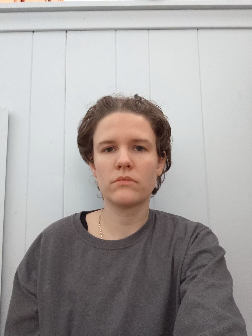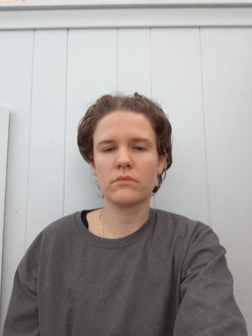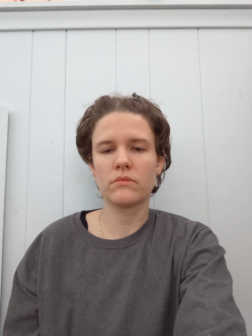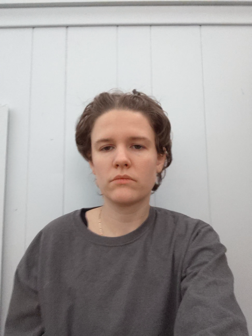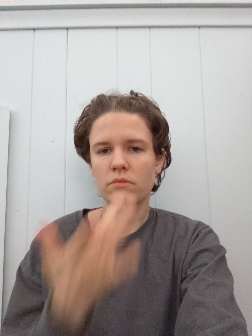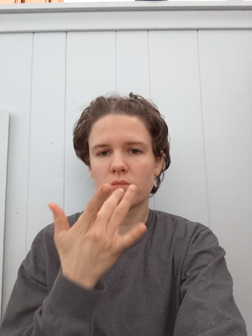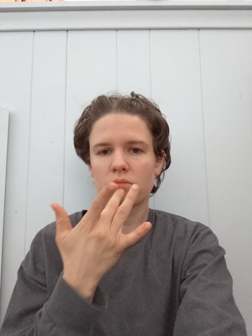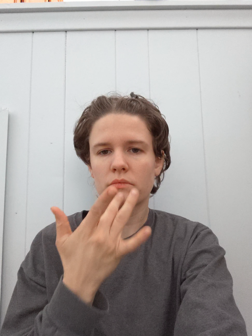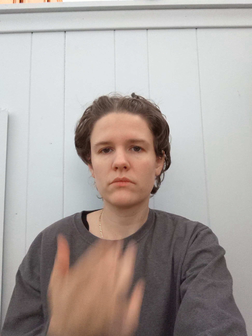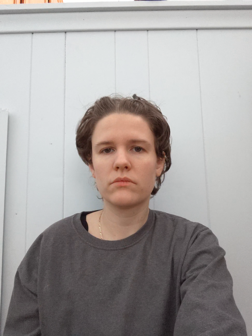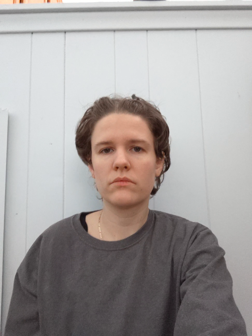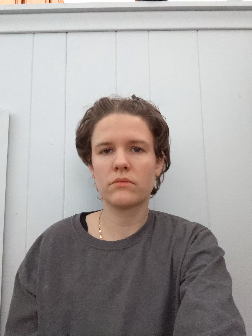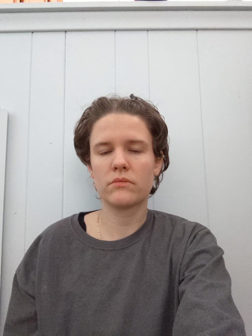taste